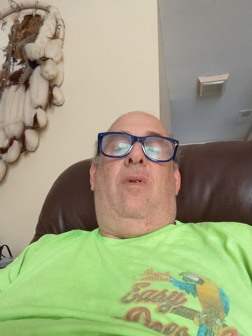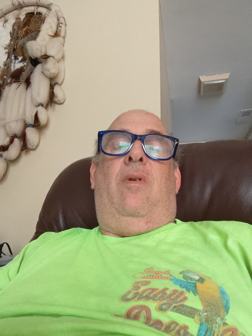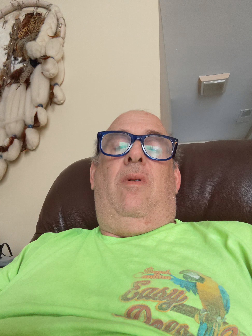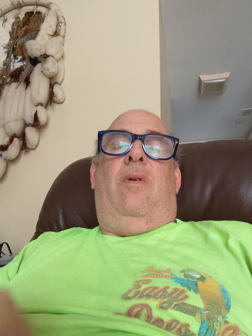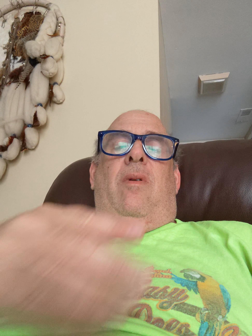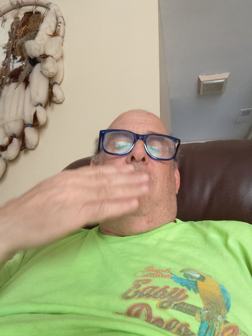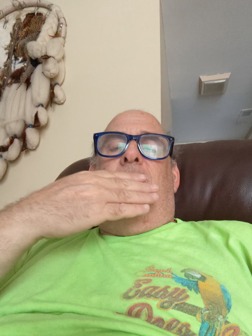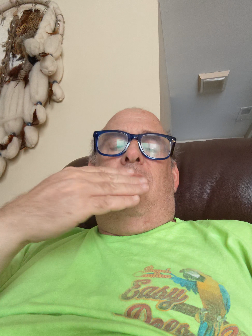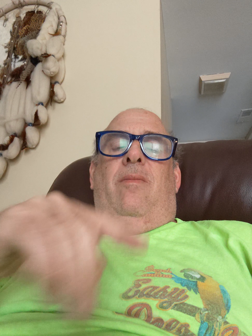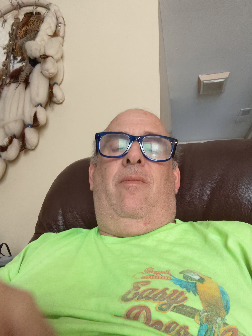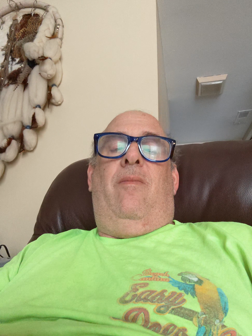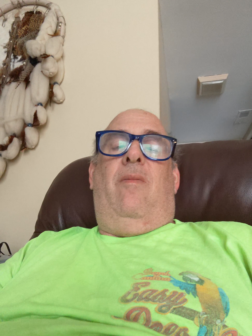napkin